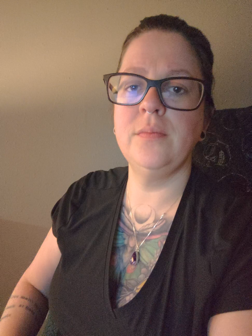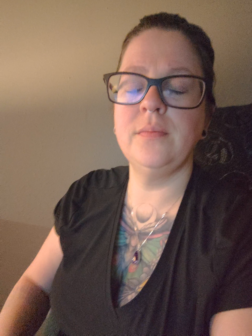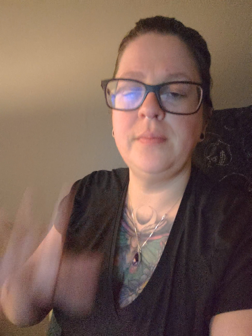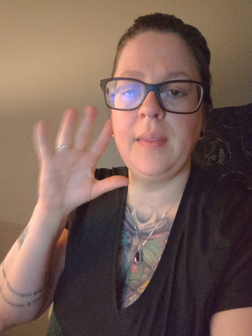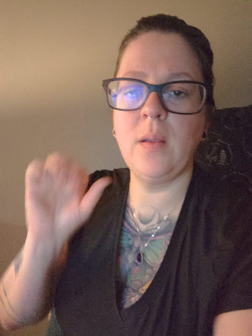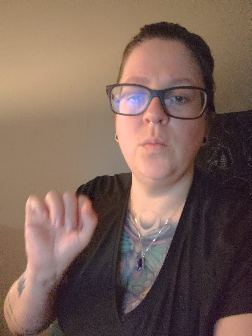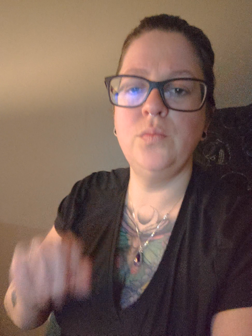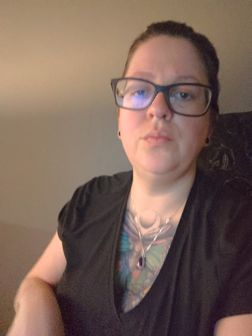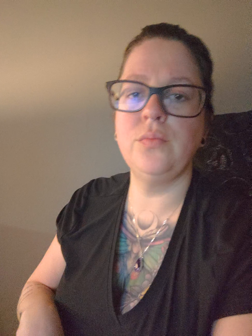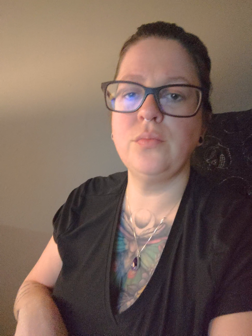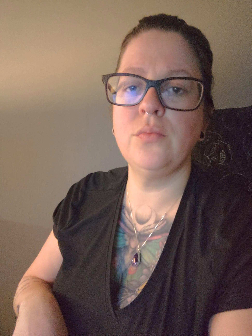loud